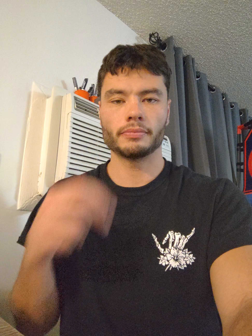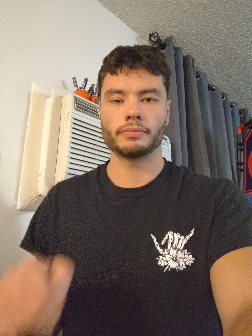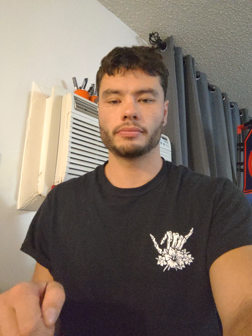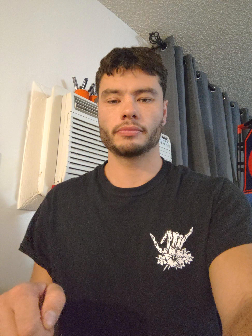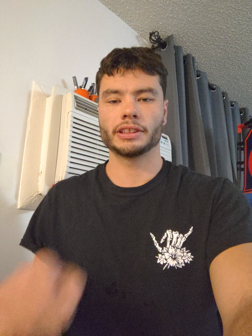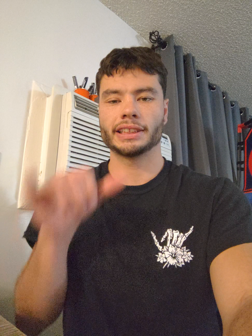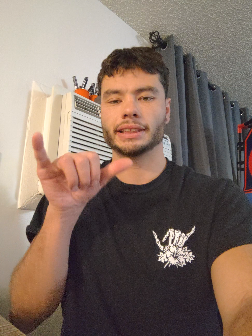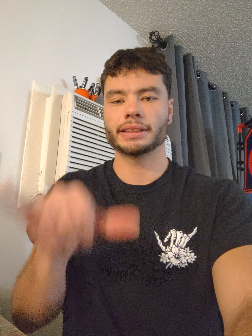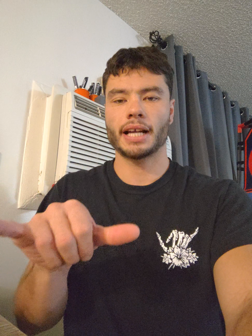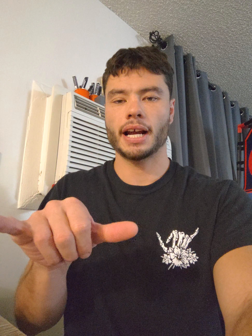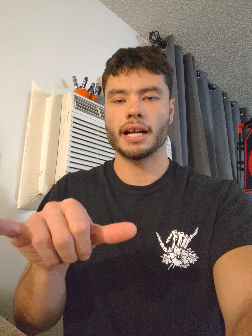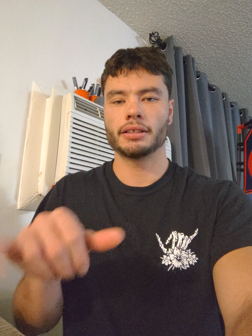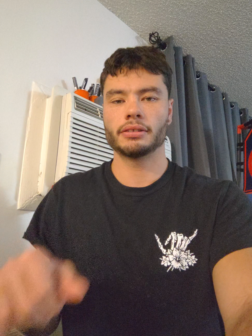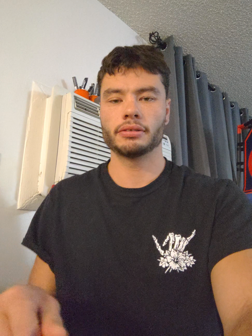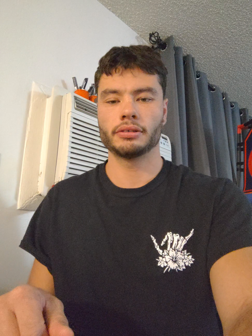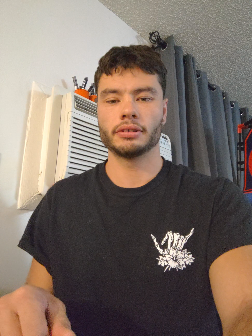stay